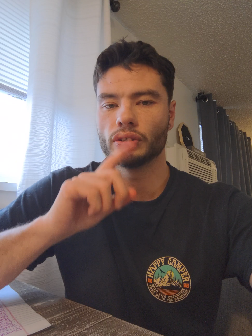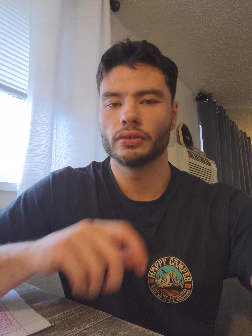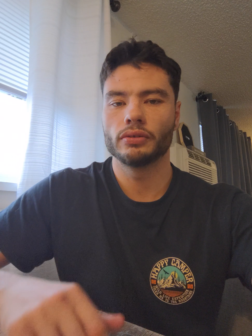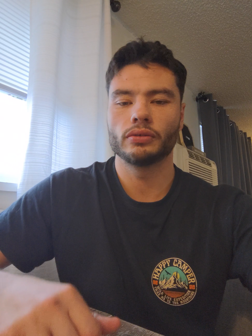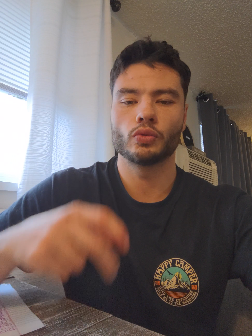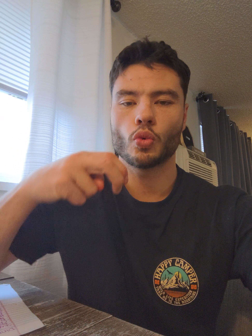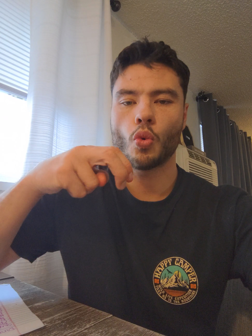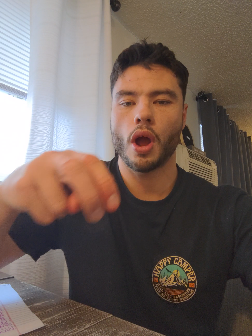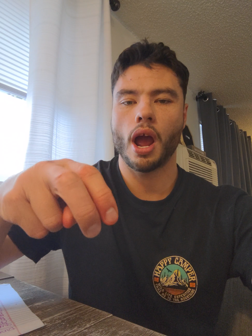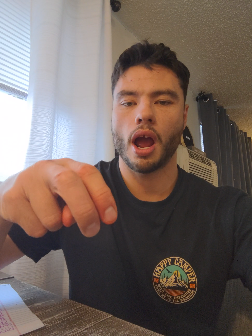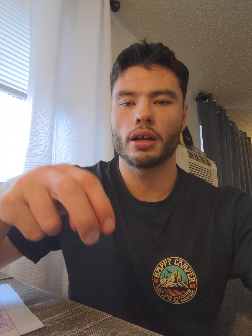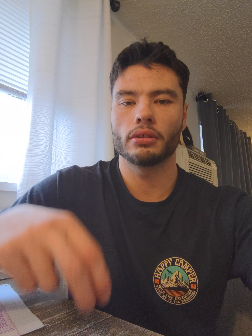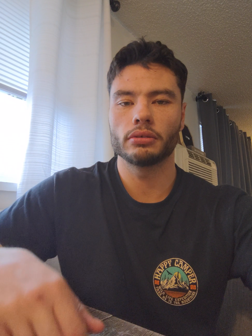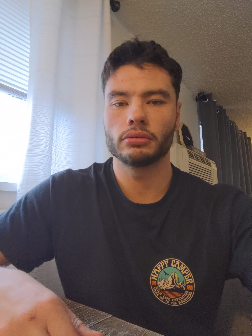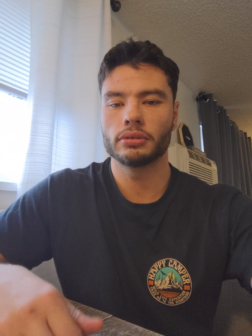ride